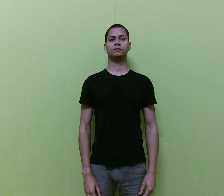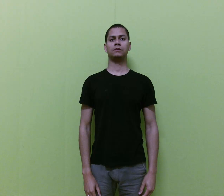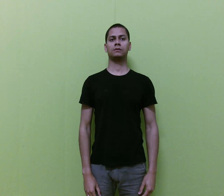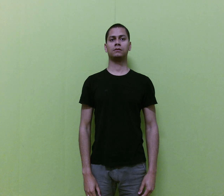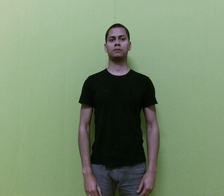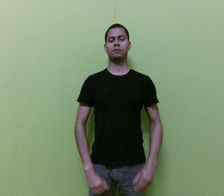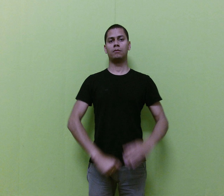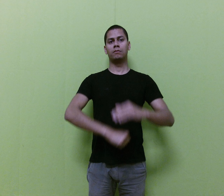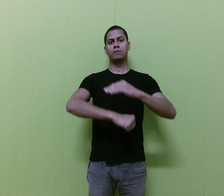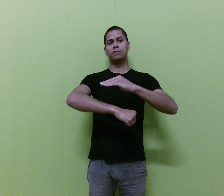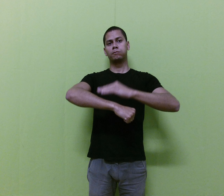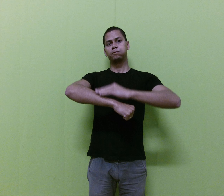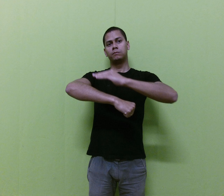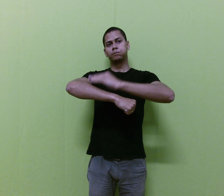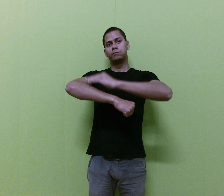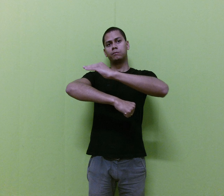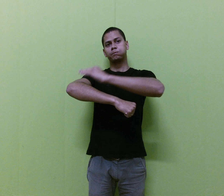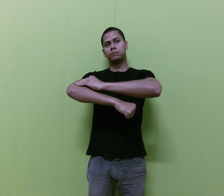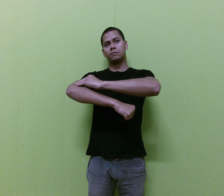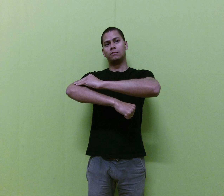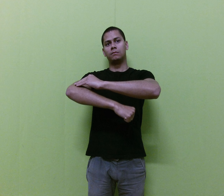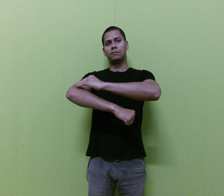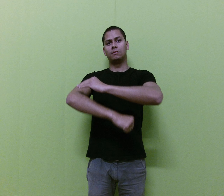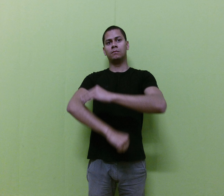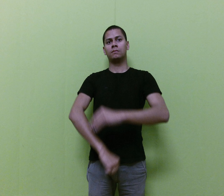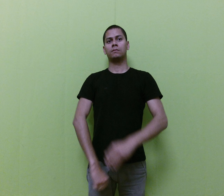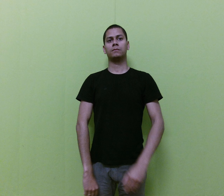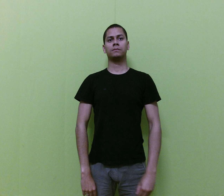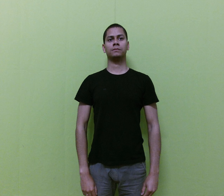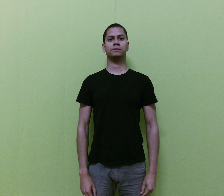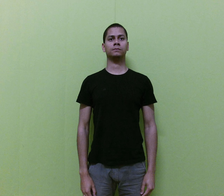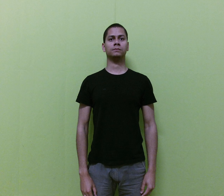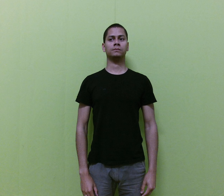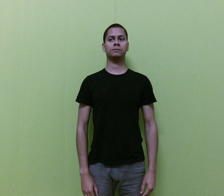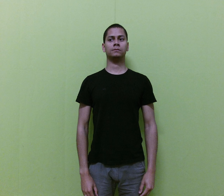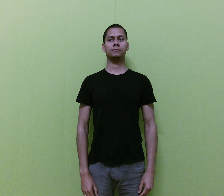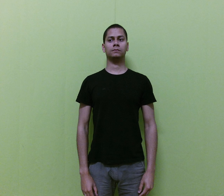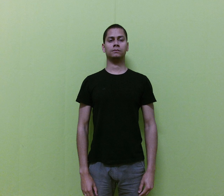sapo